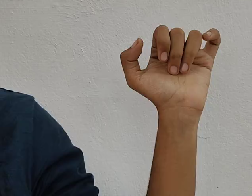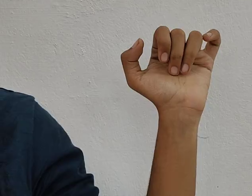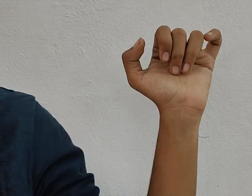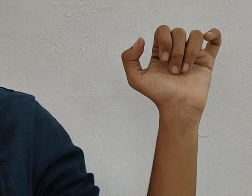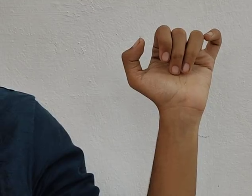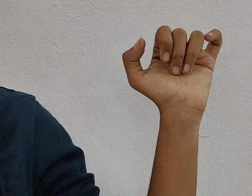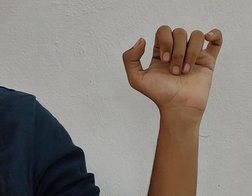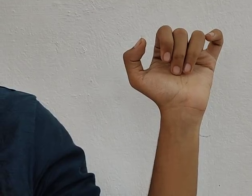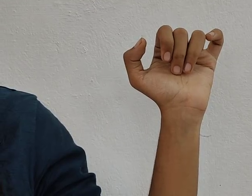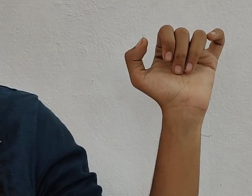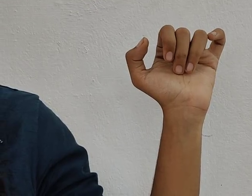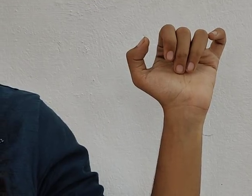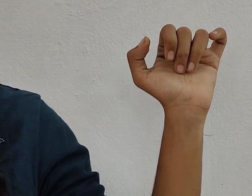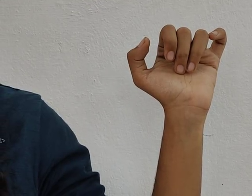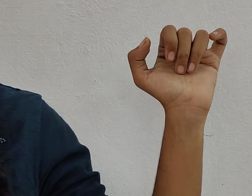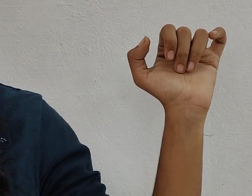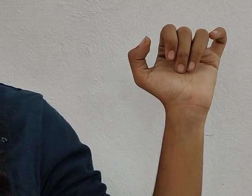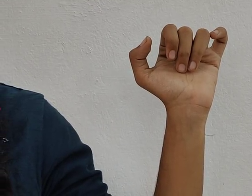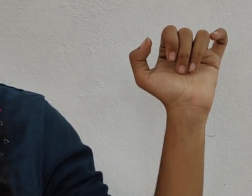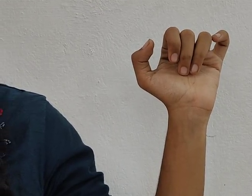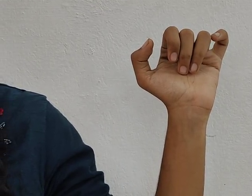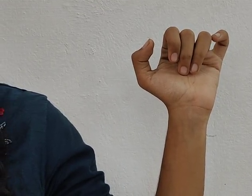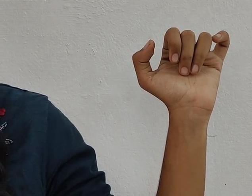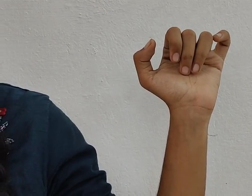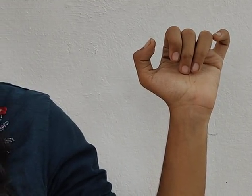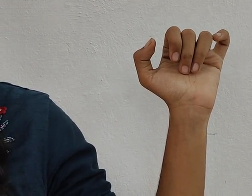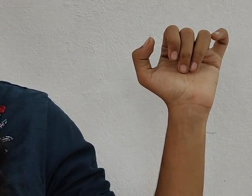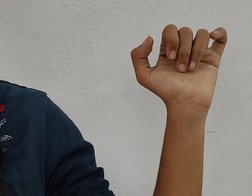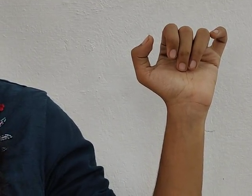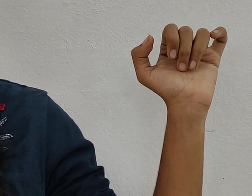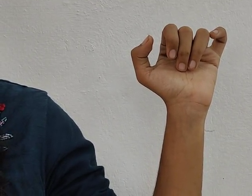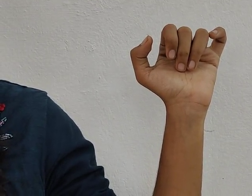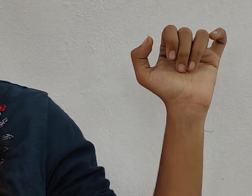ഋ